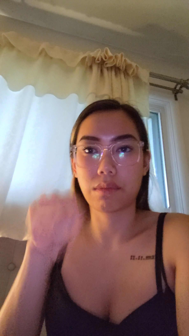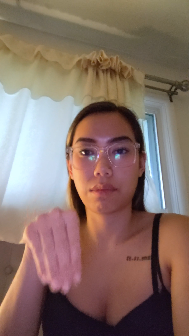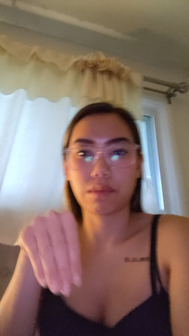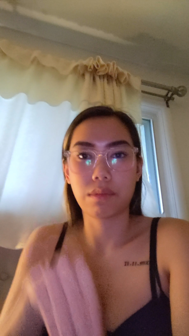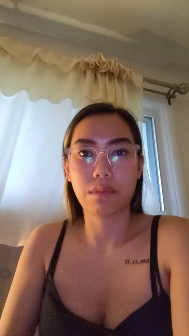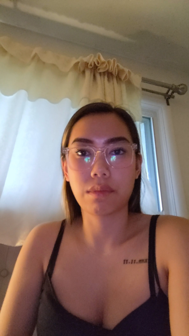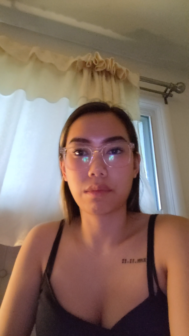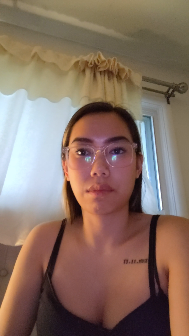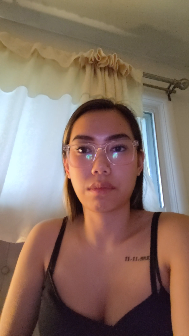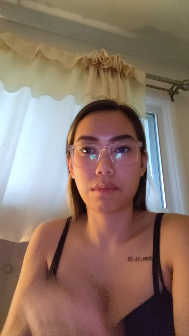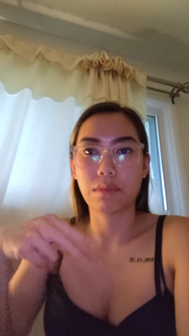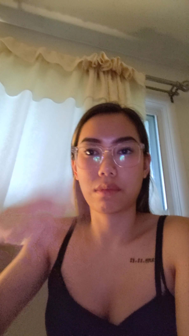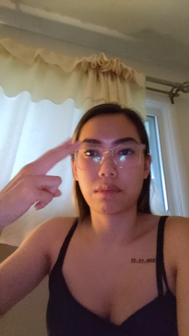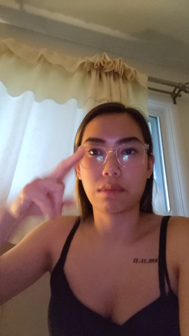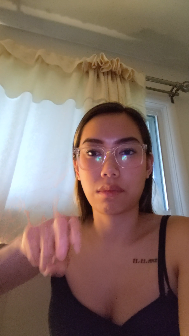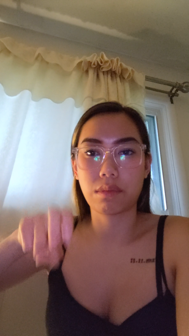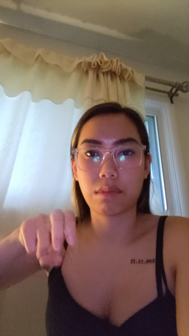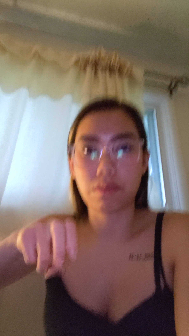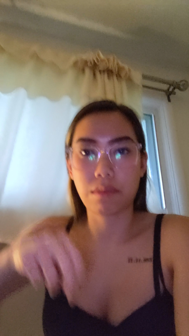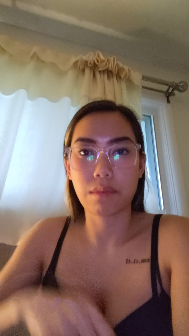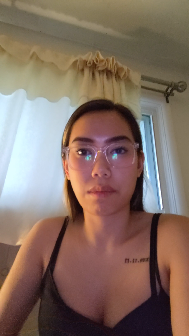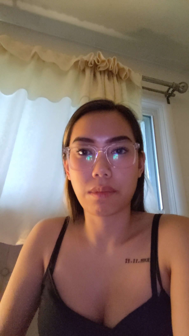high chair